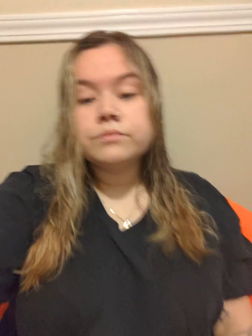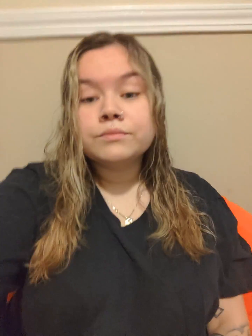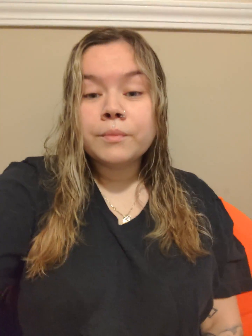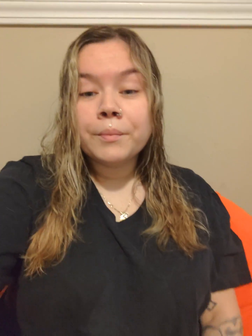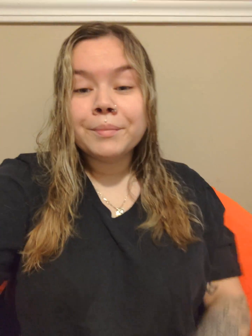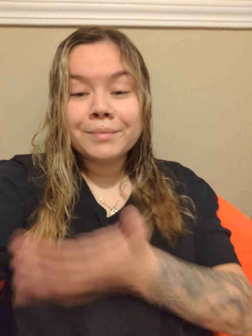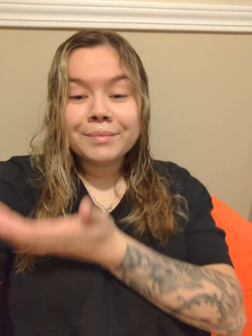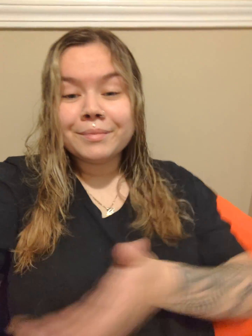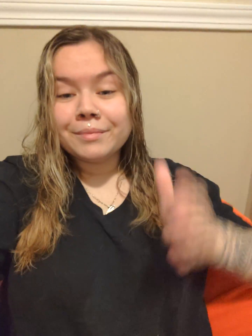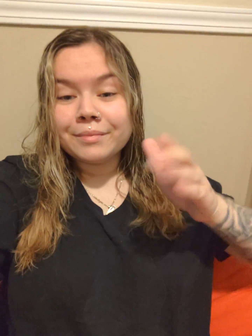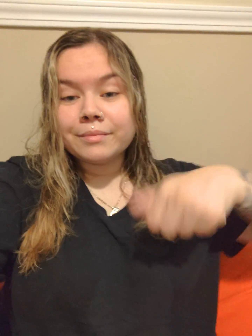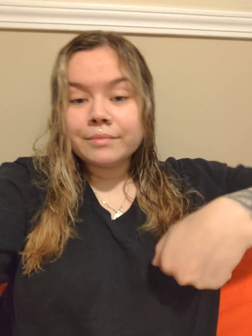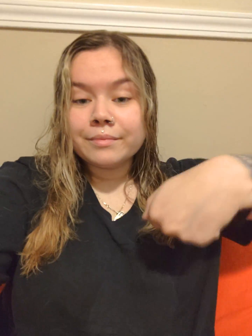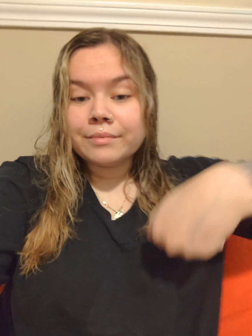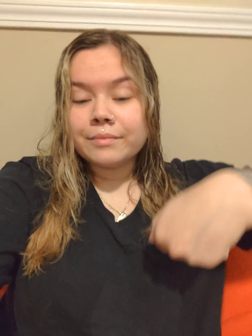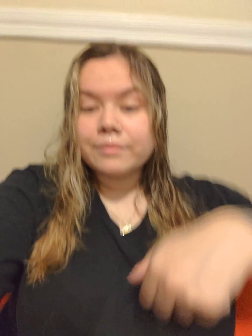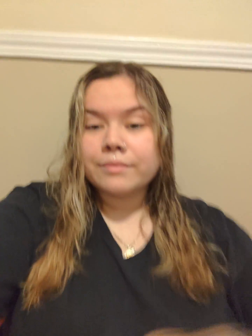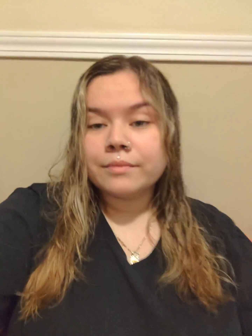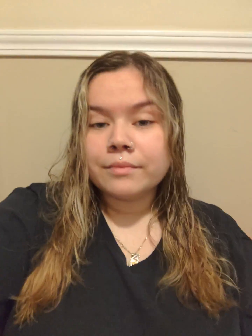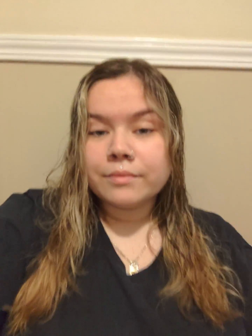basket